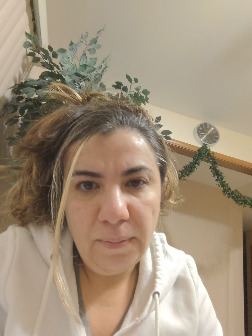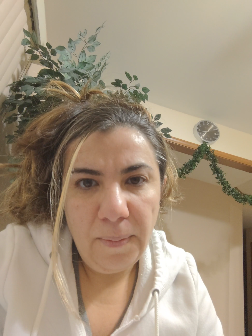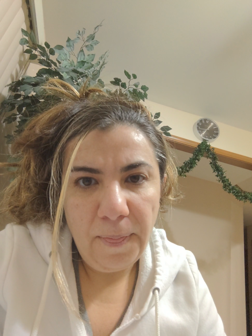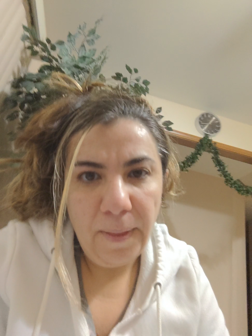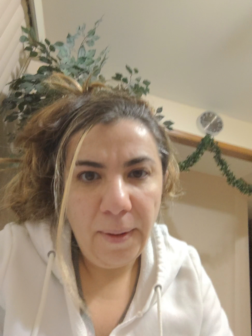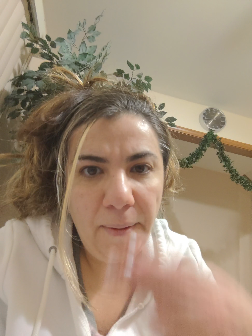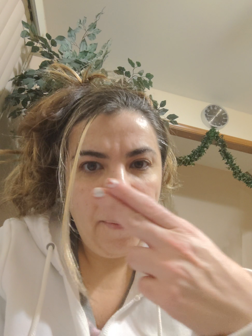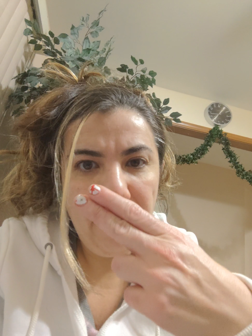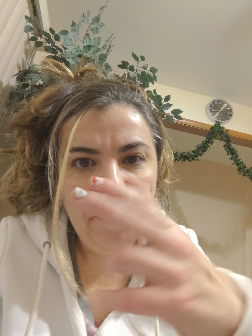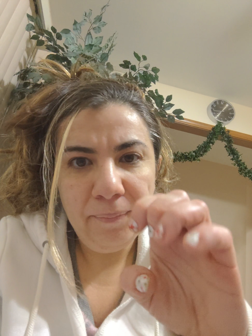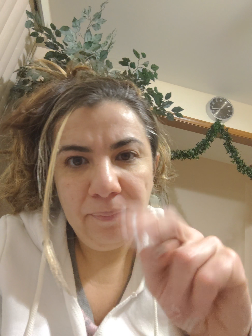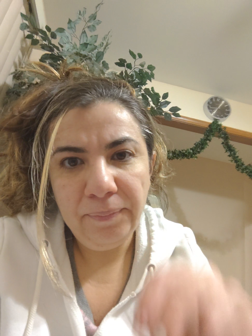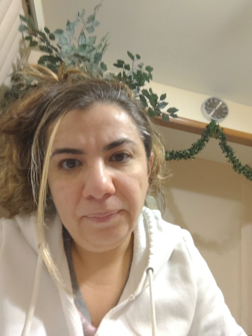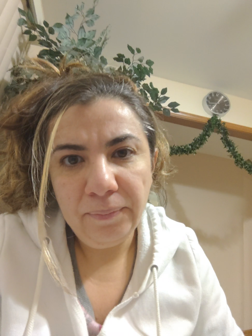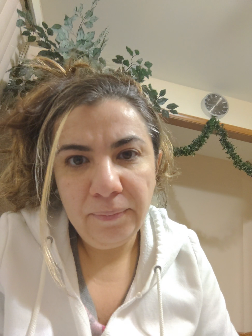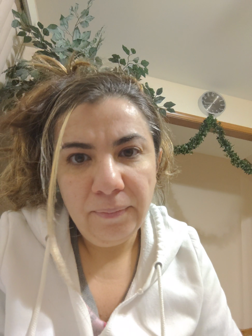hen